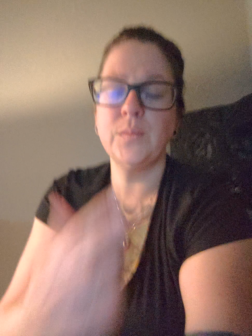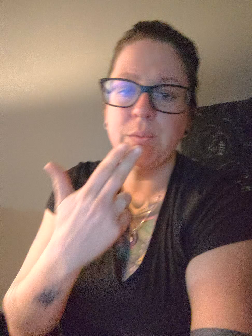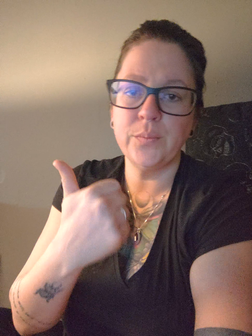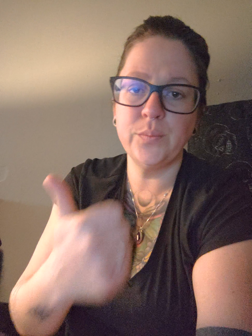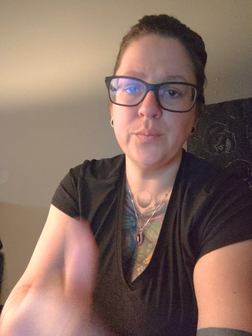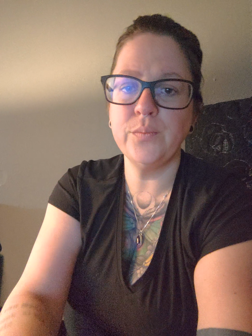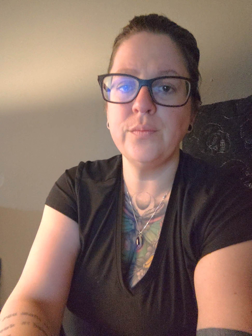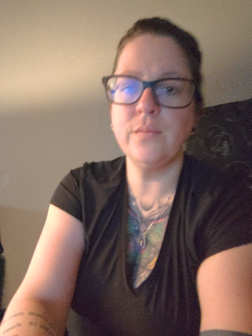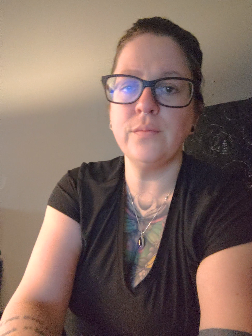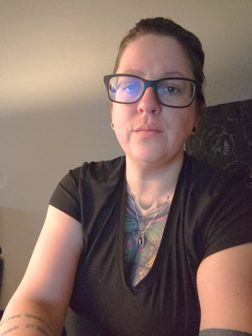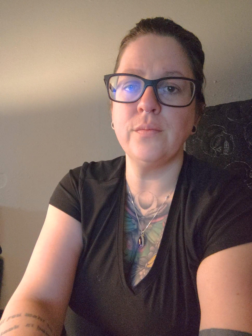cute